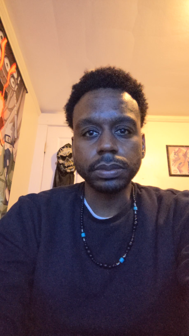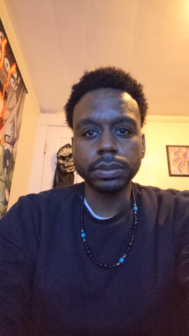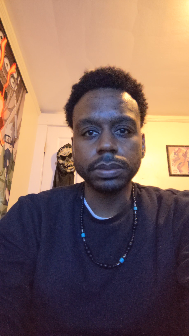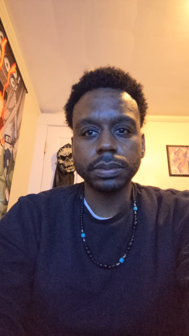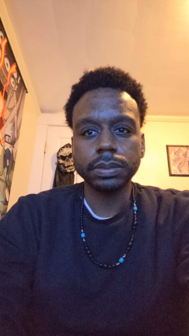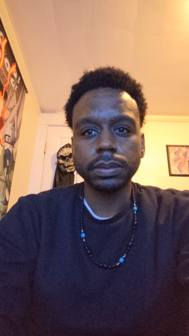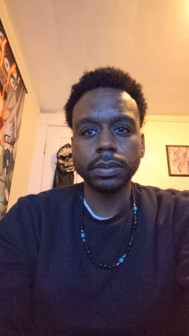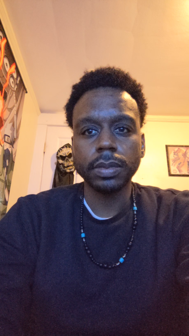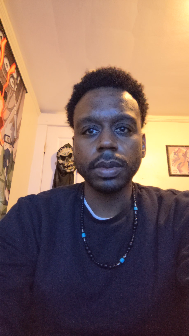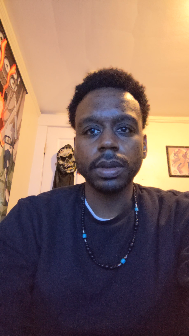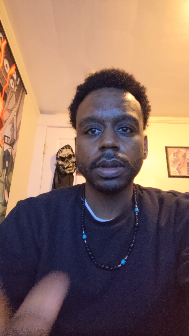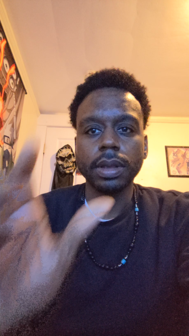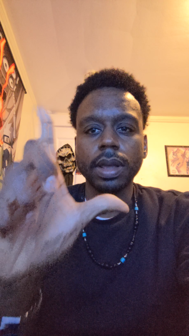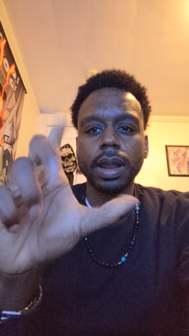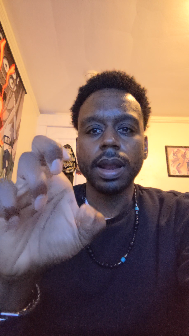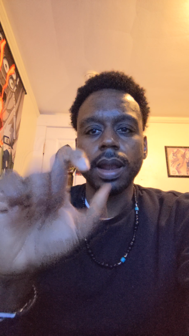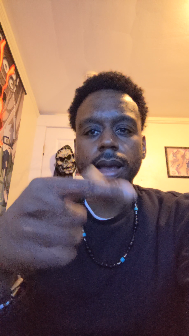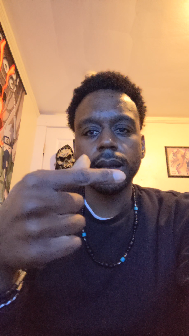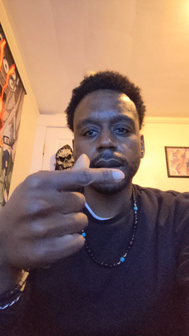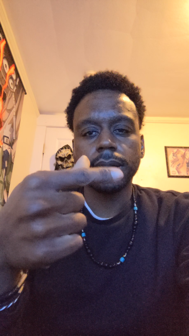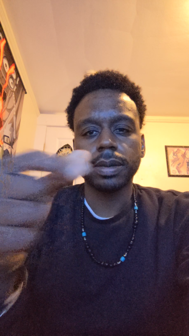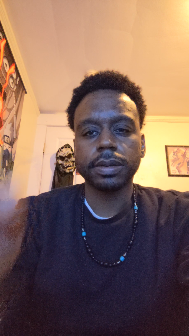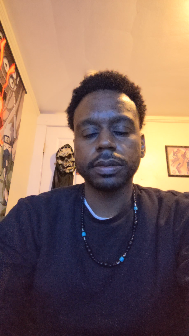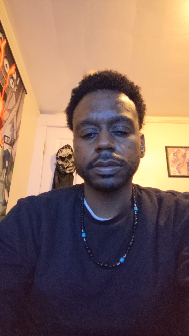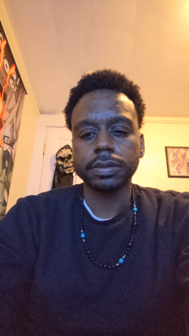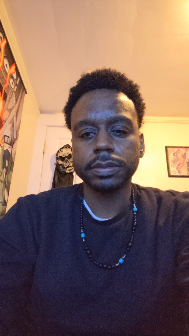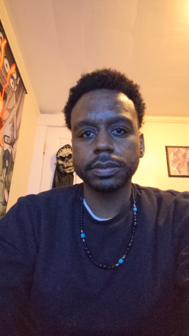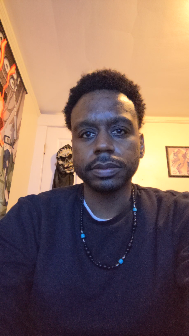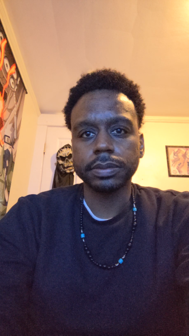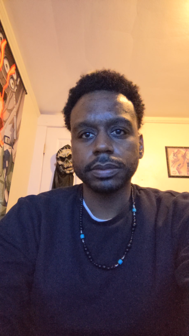leg